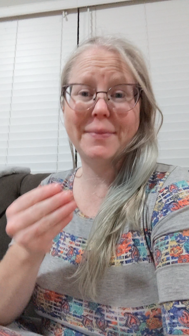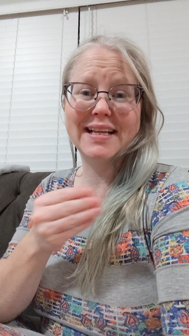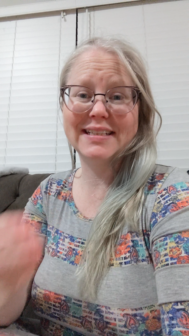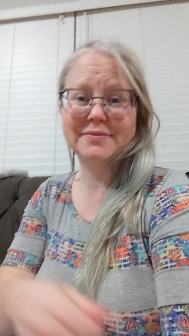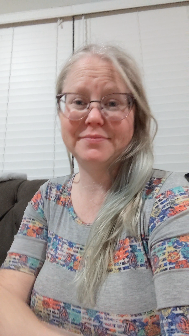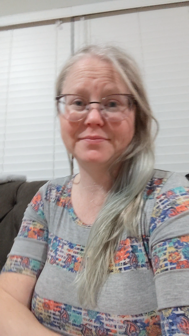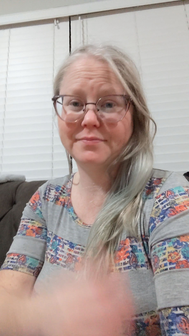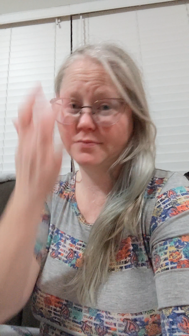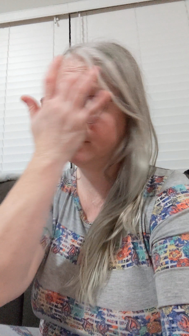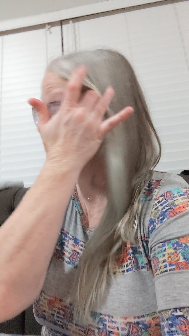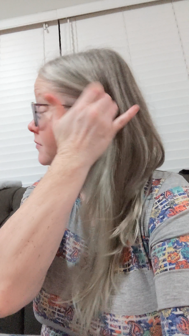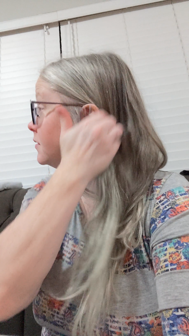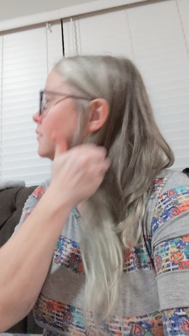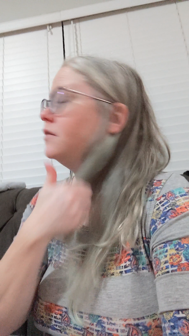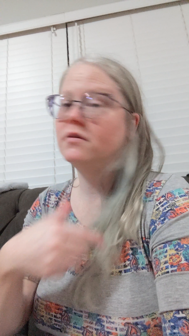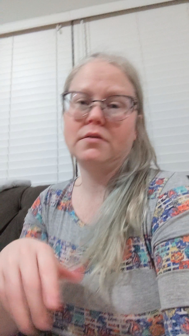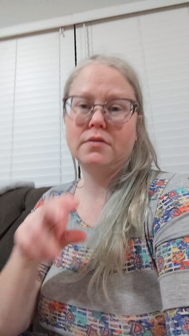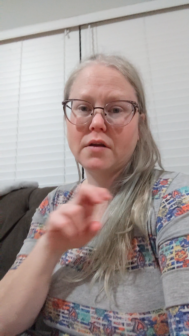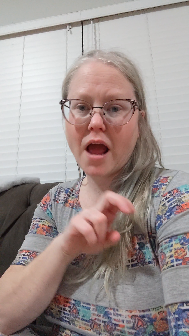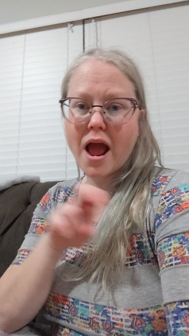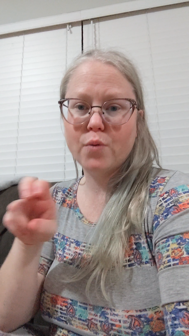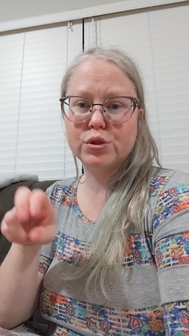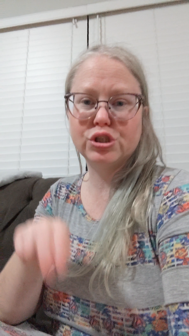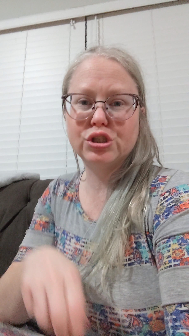couch